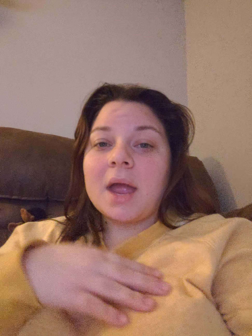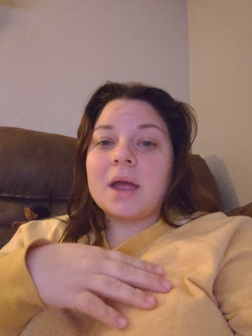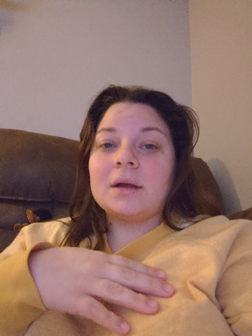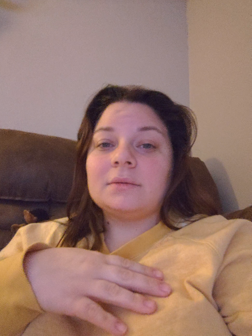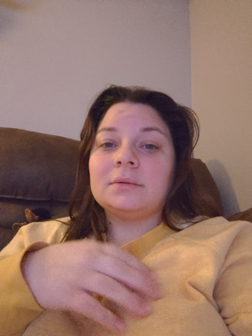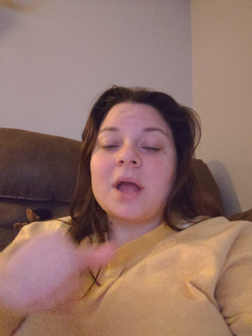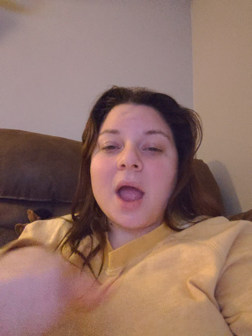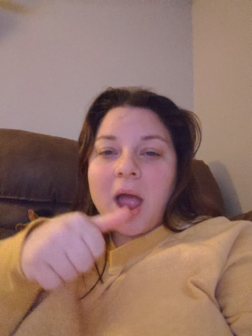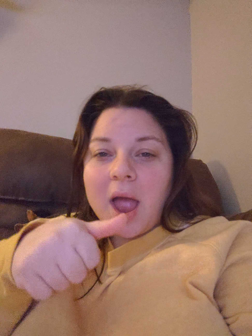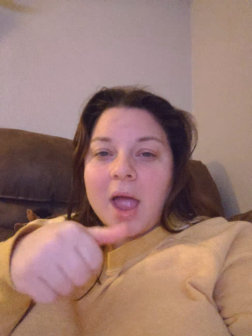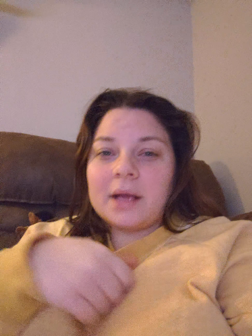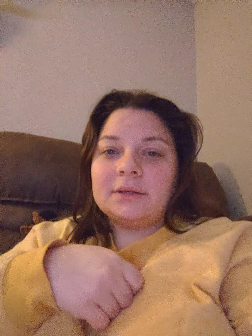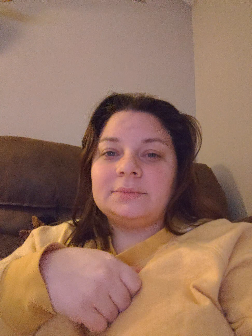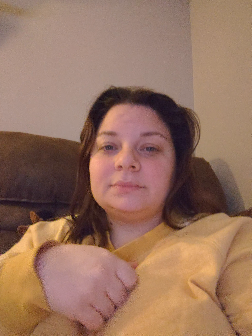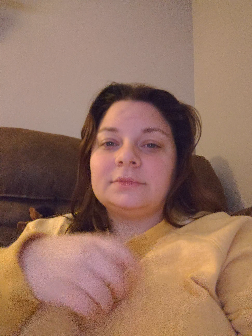hide